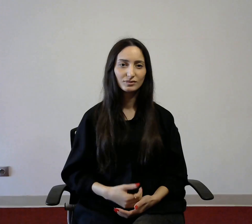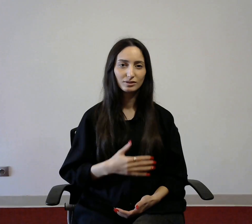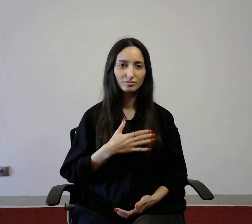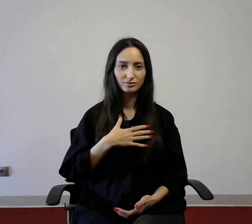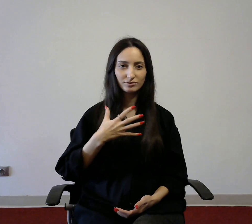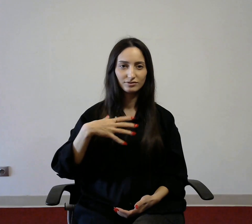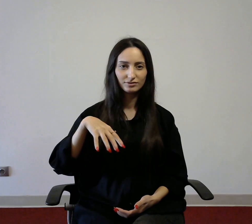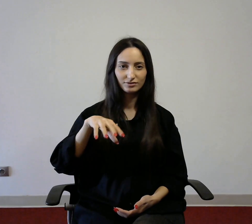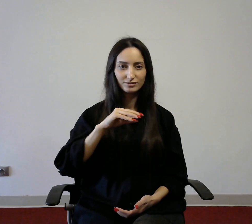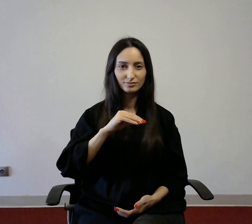biz